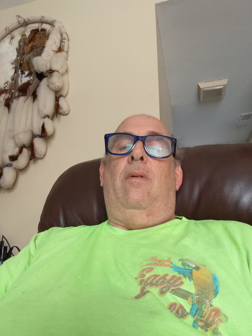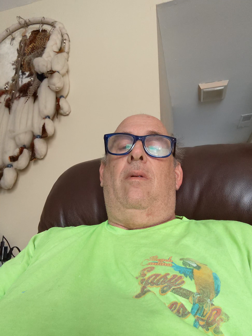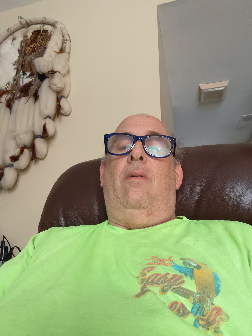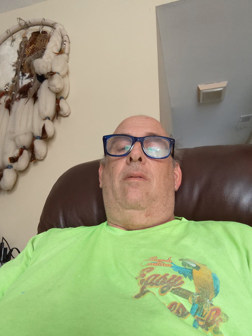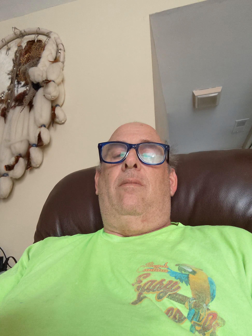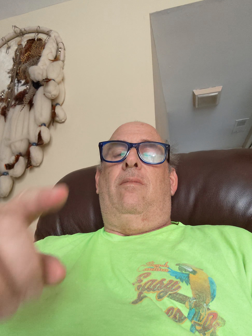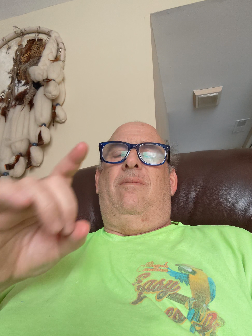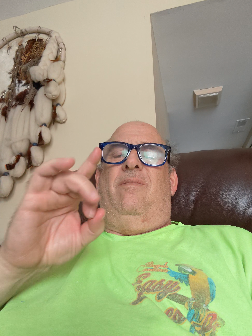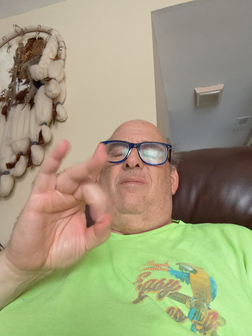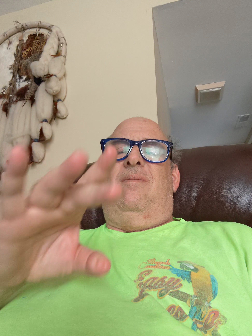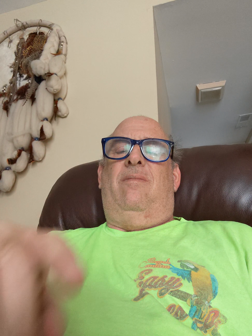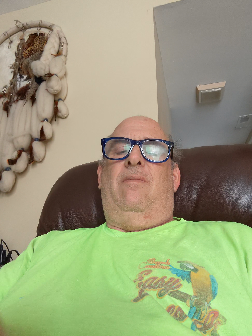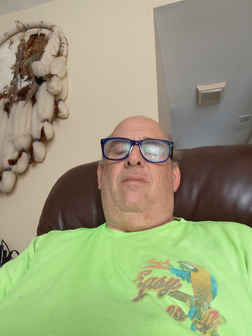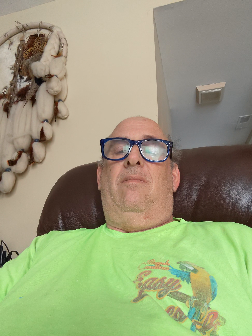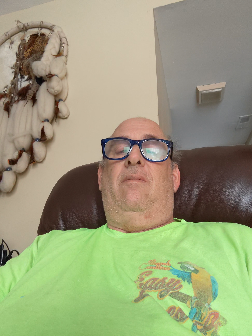hate